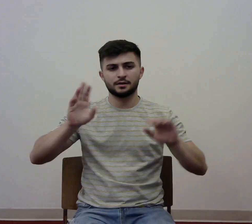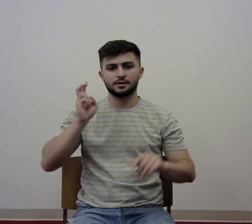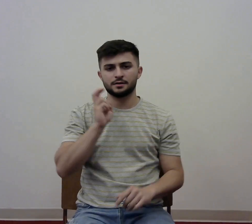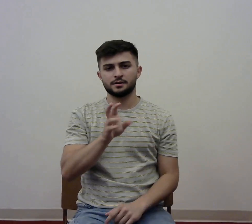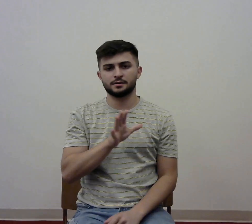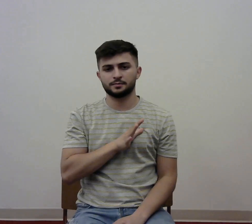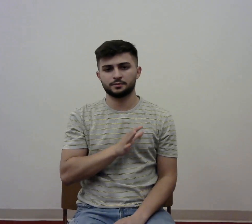getmək